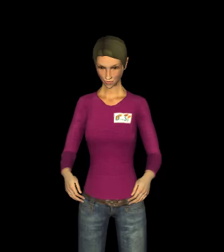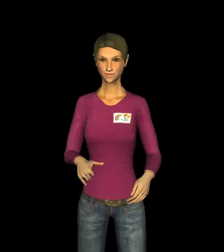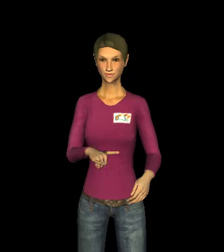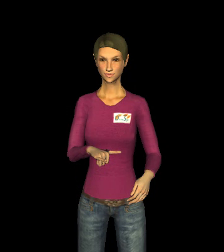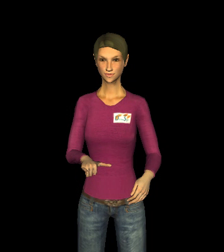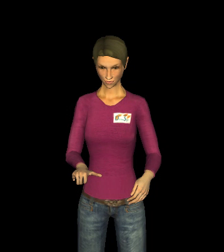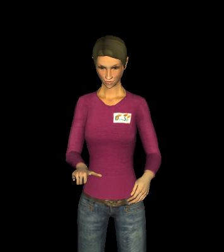أبدا